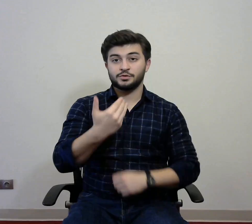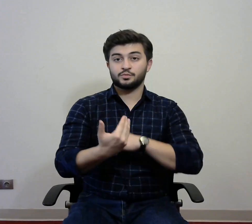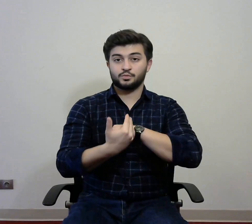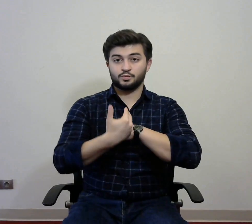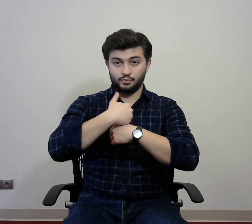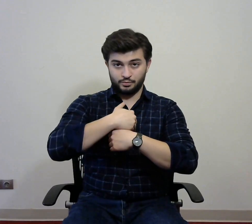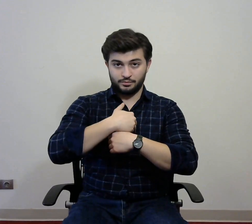müraciət